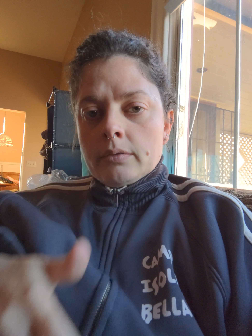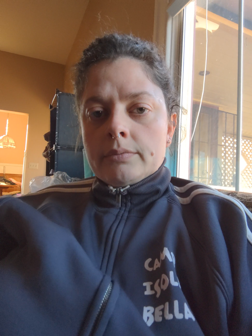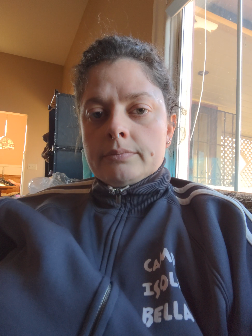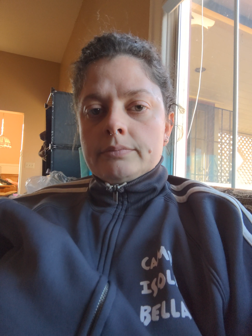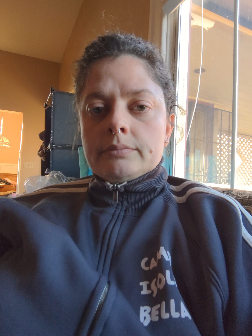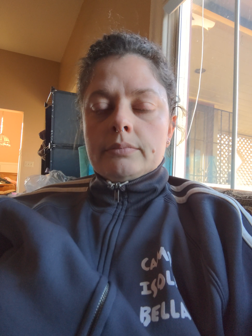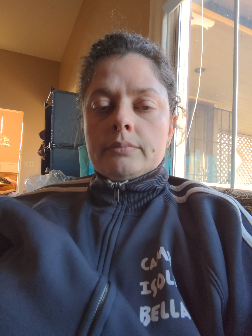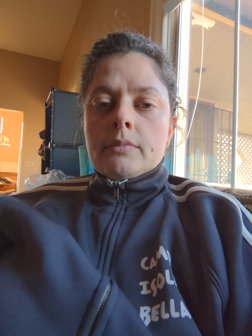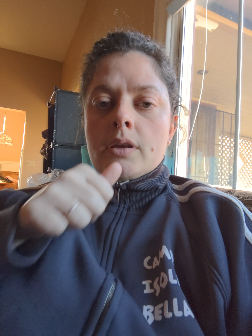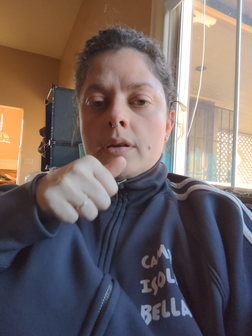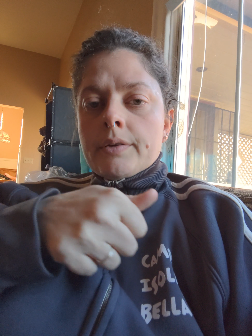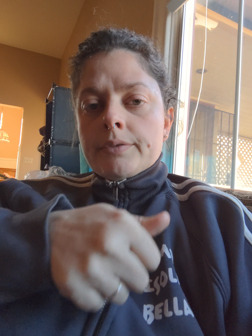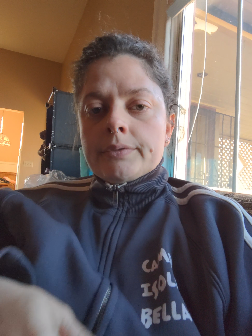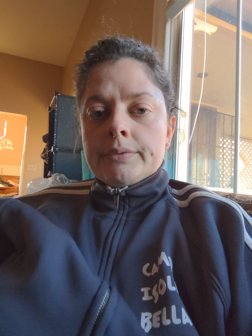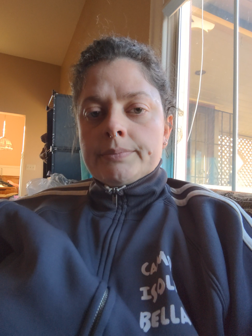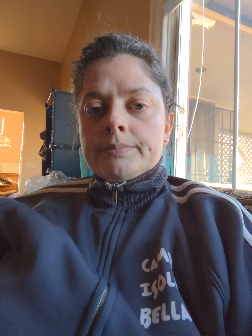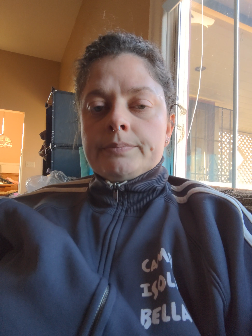hide